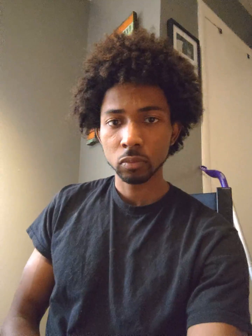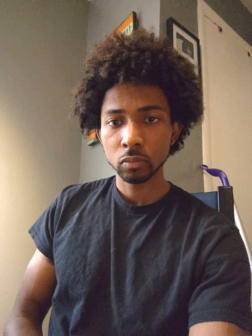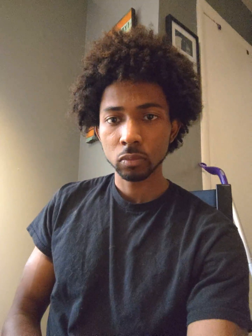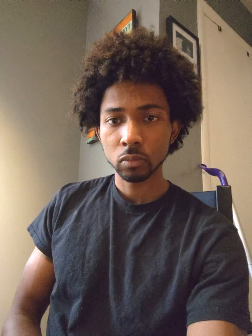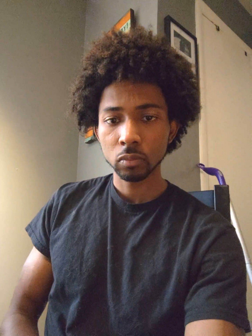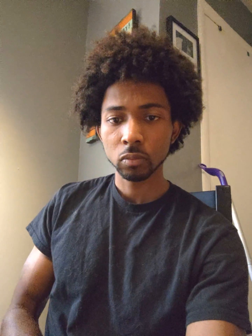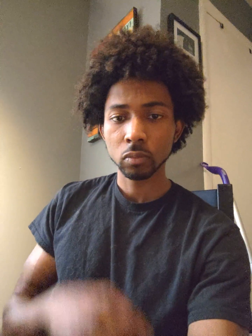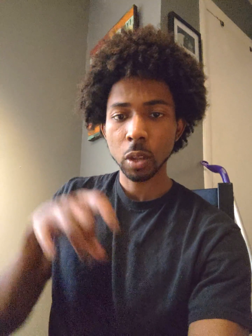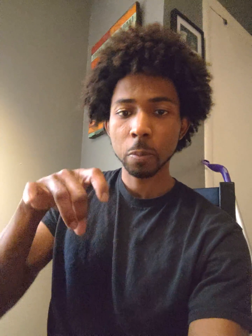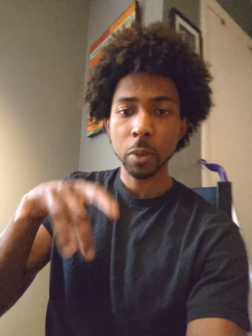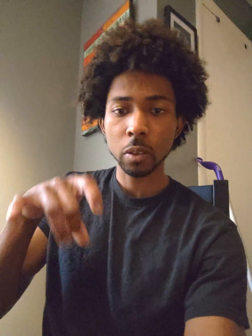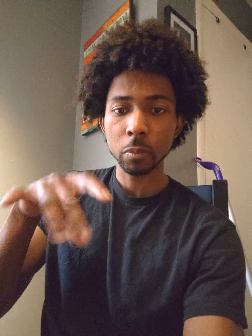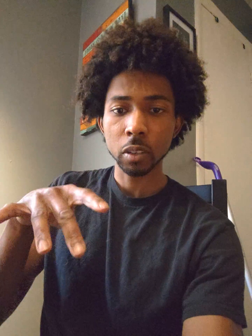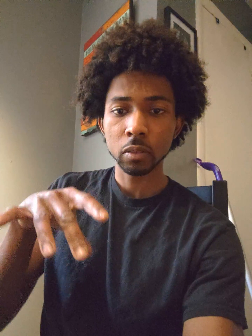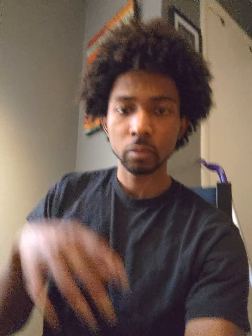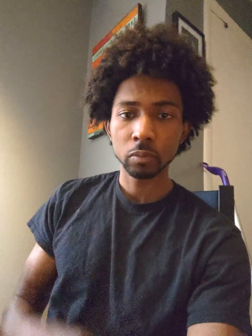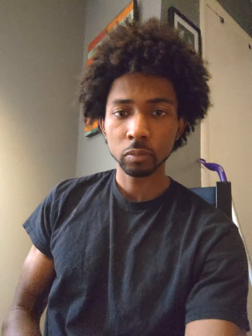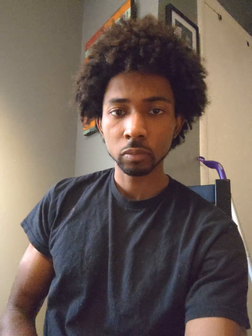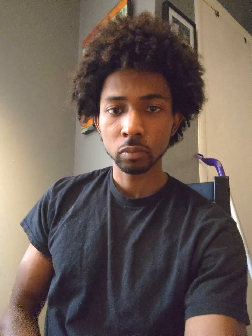pumpkin